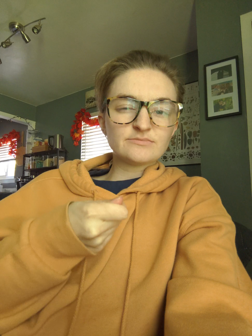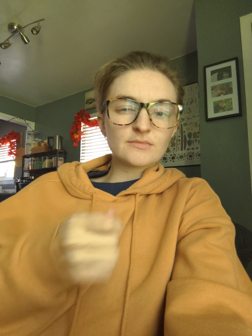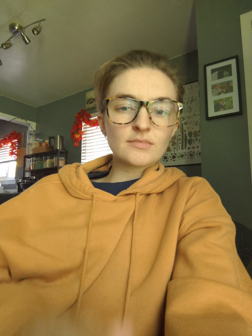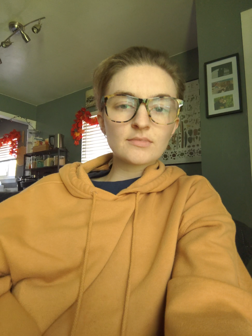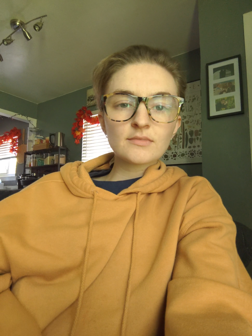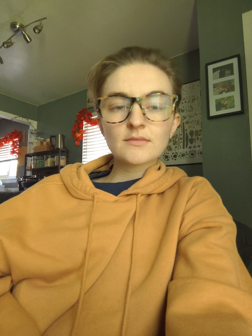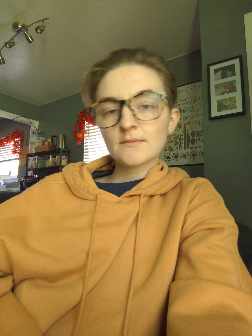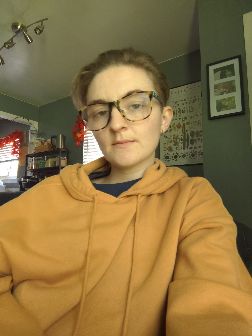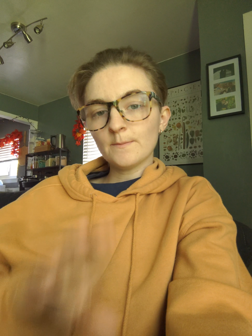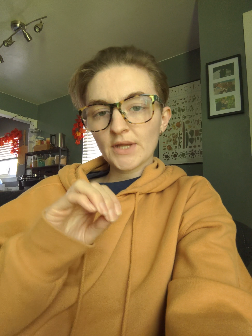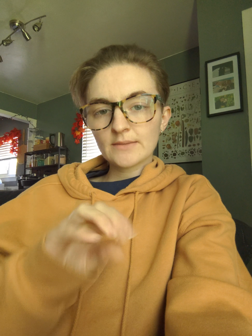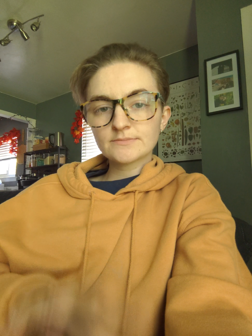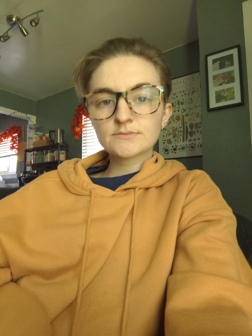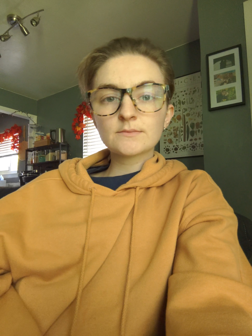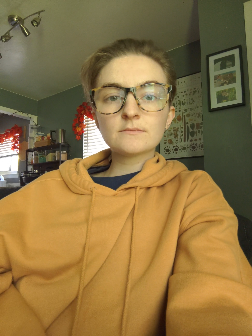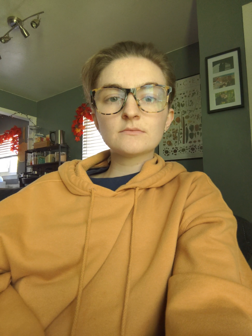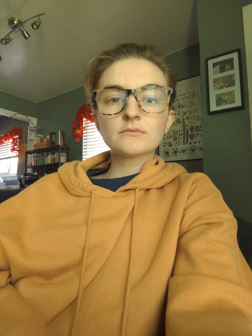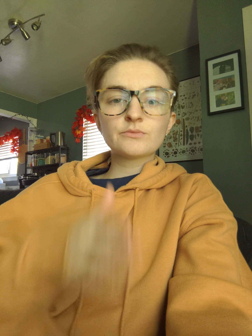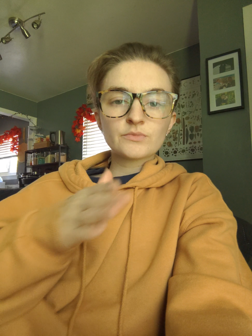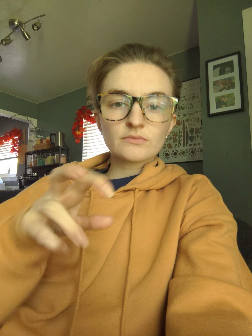bite